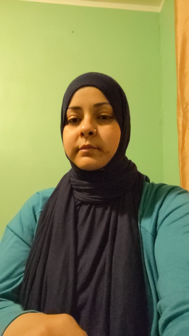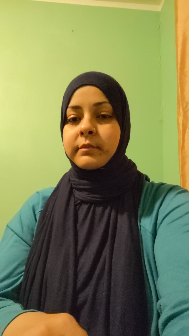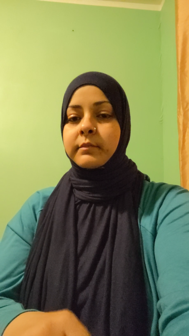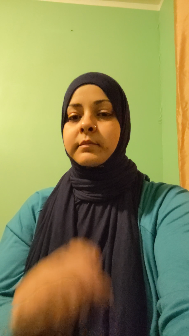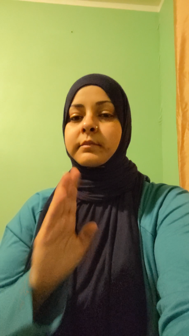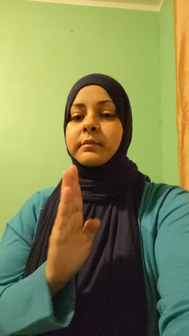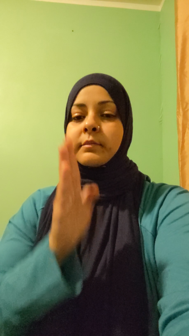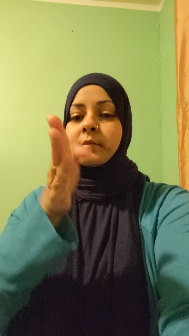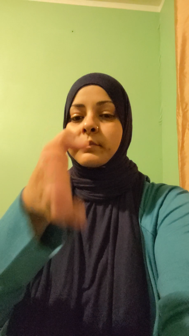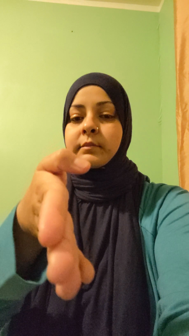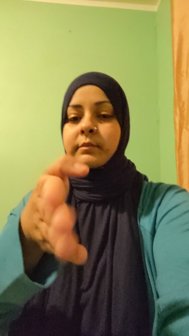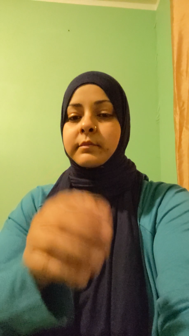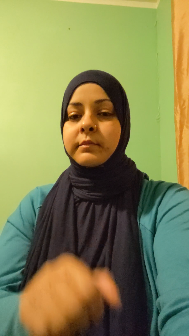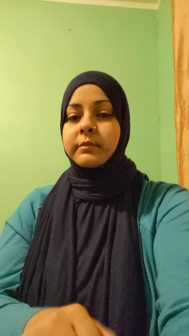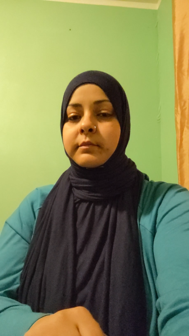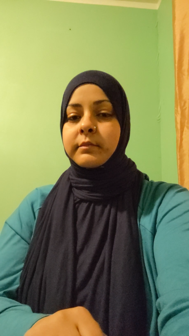over